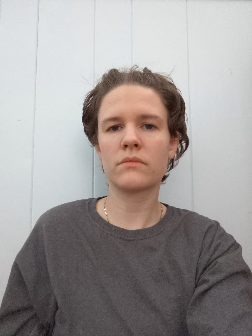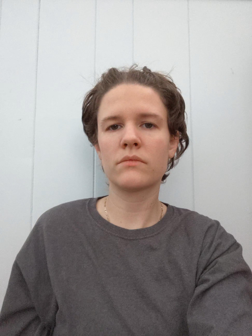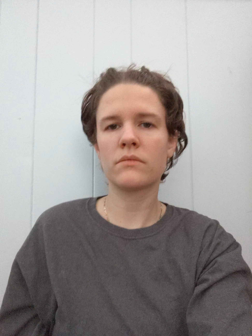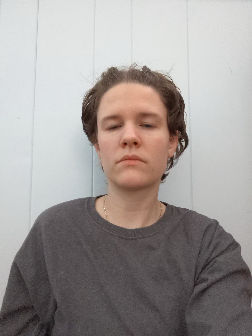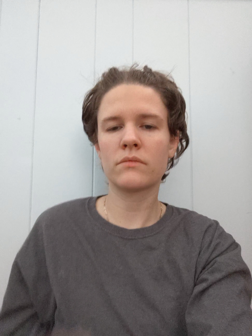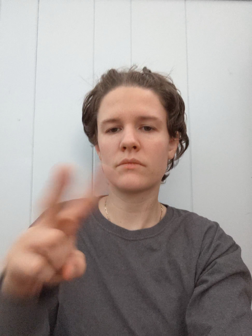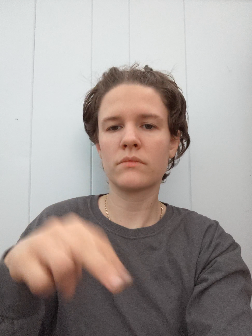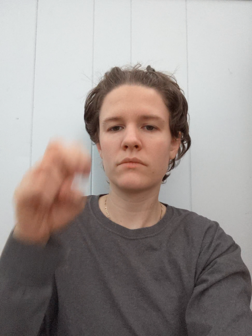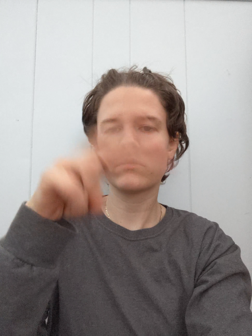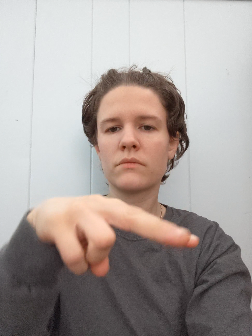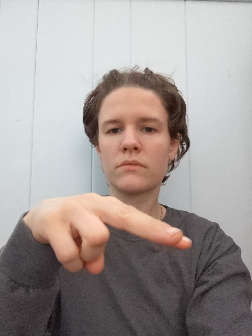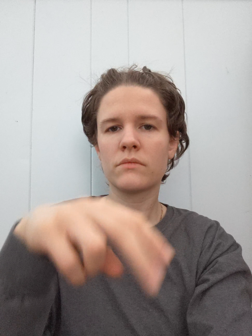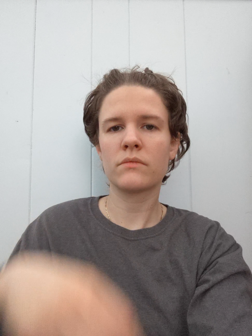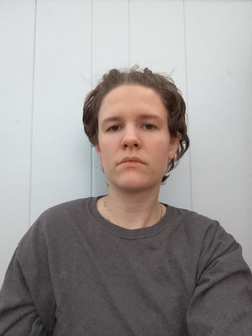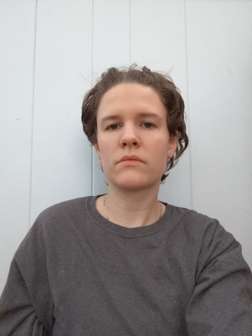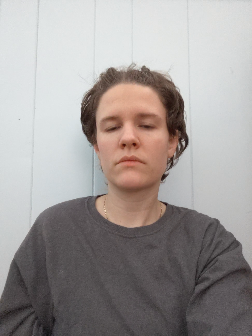jump